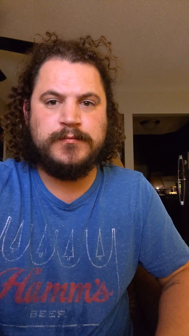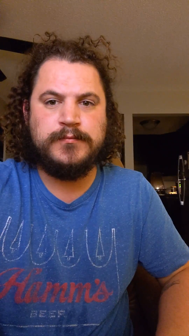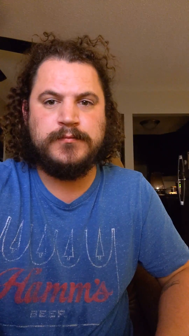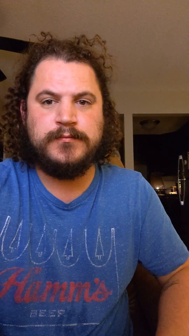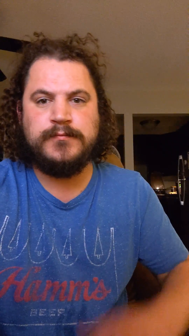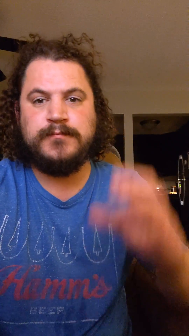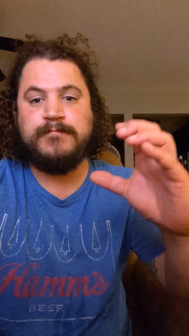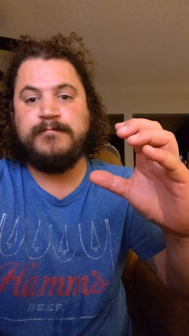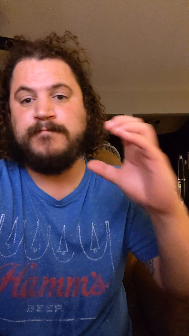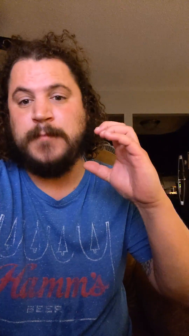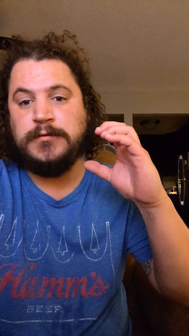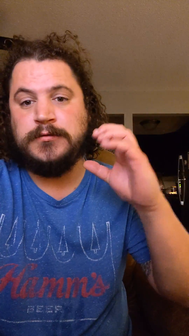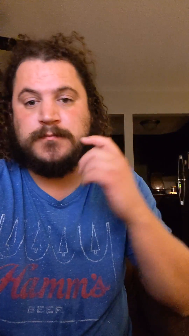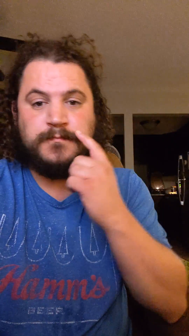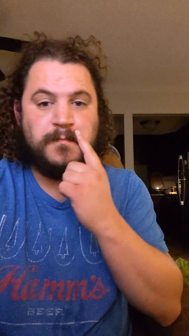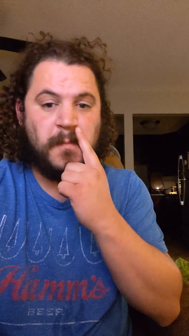bus